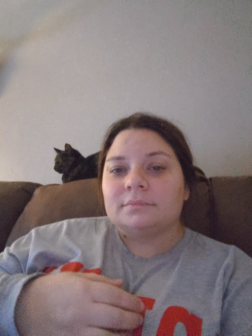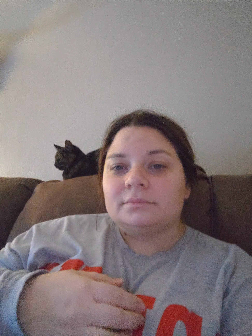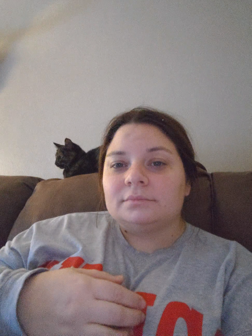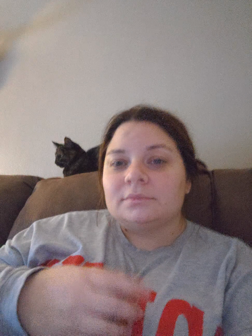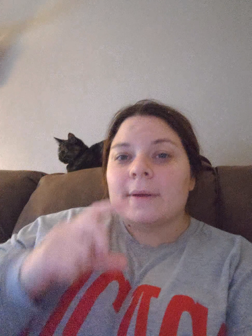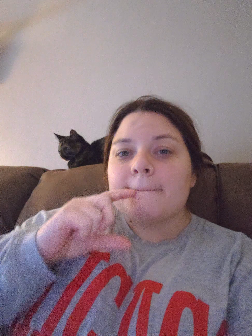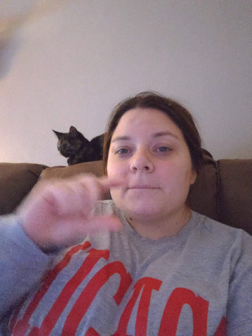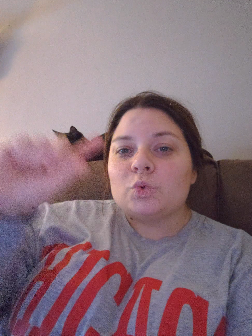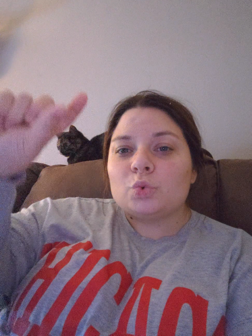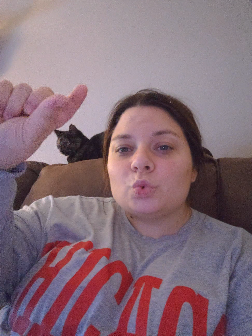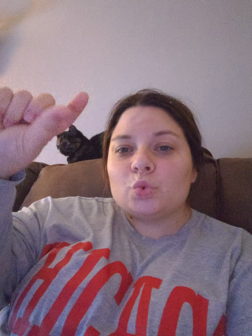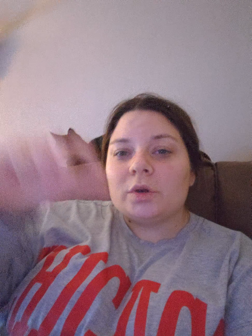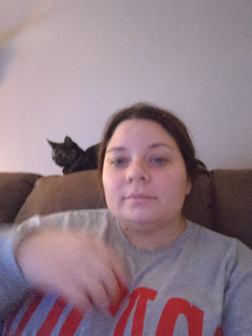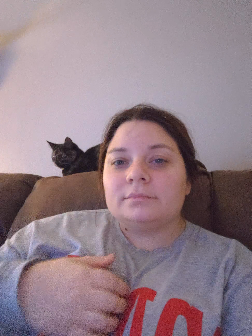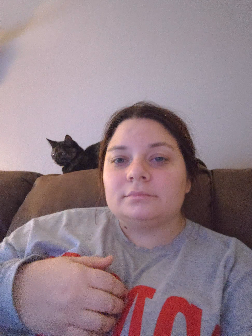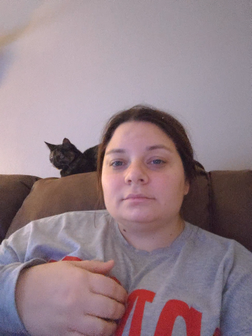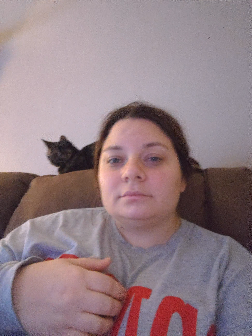moon